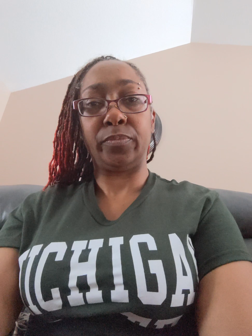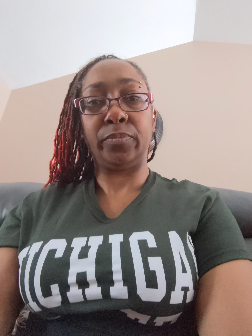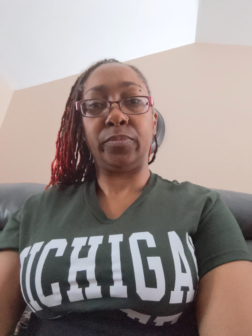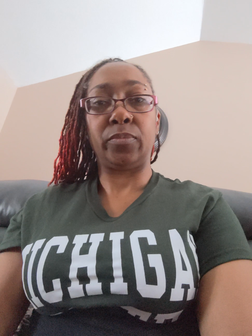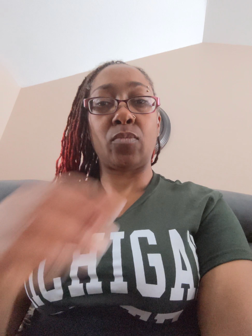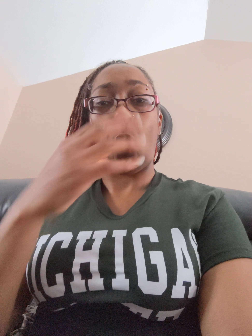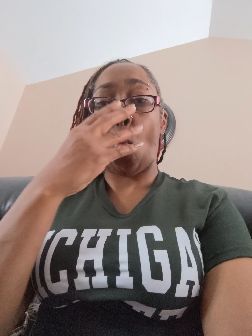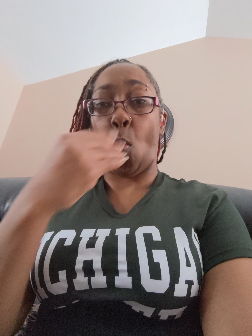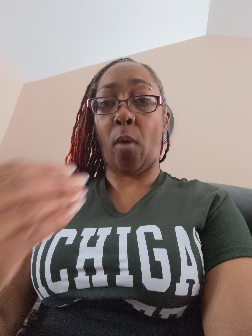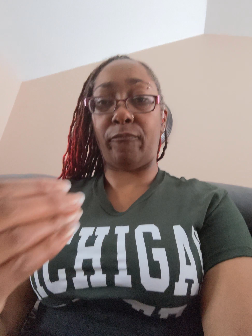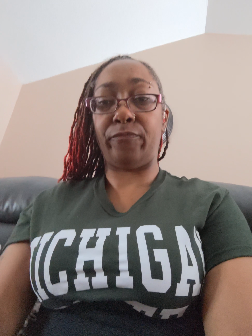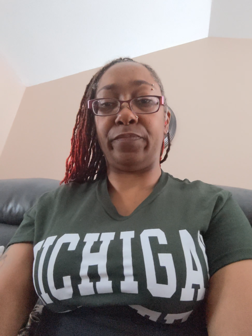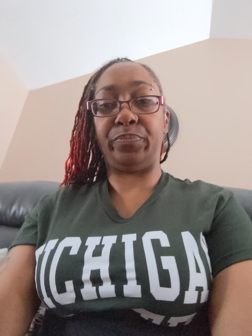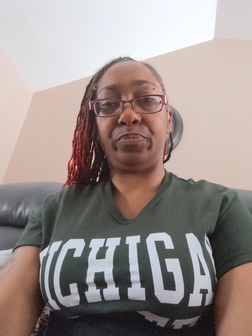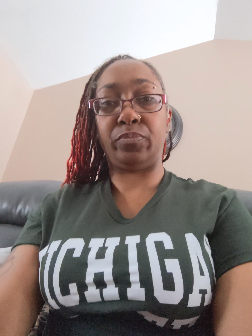wolf